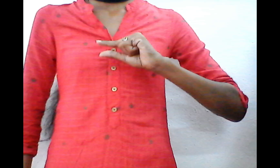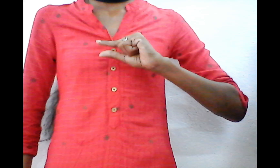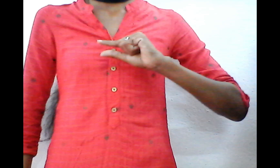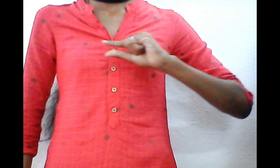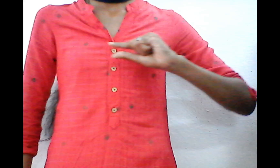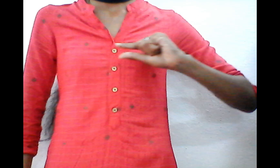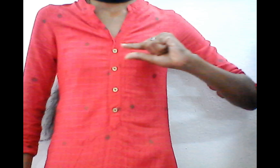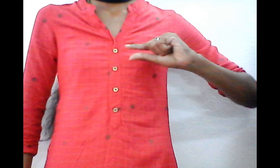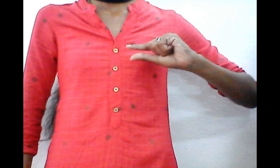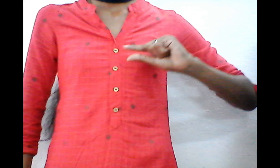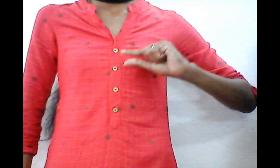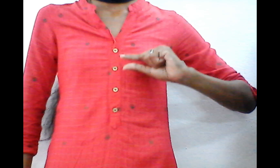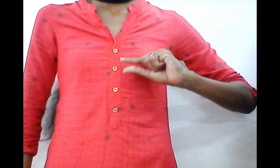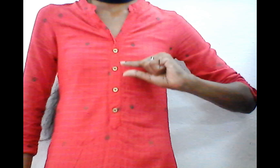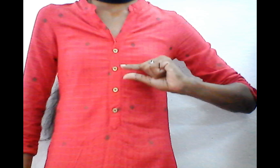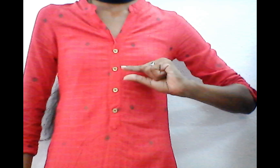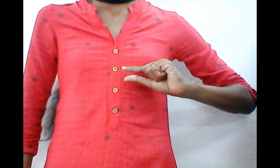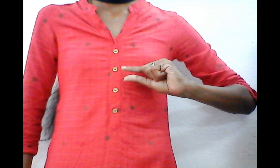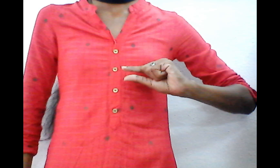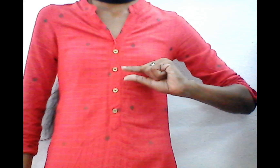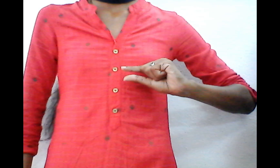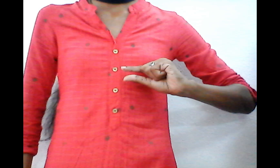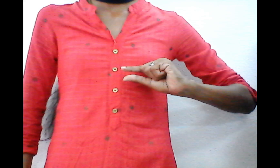ഊ